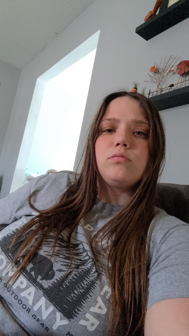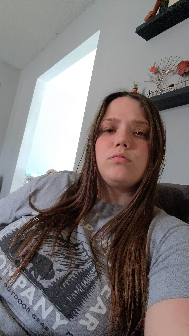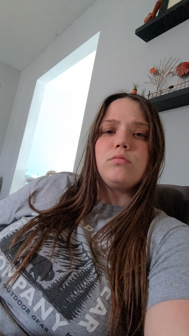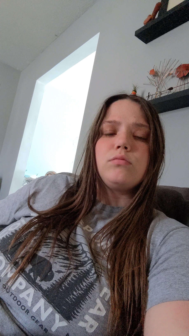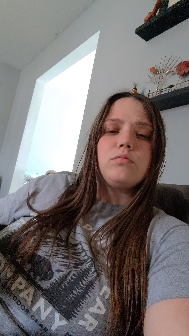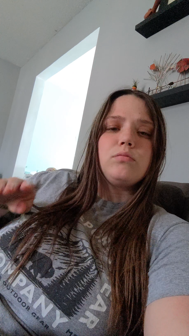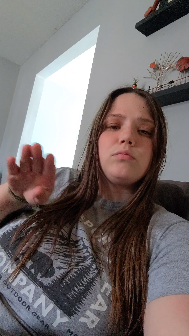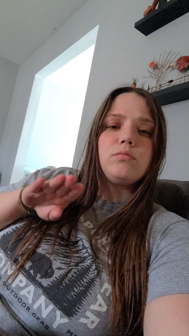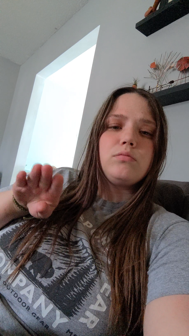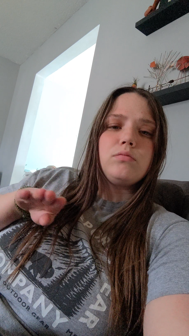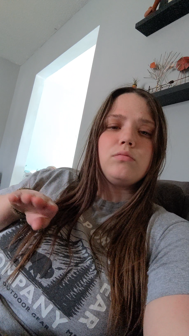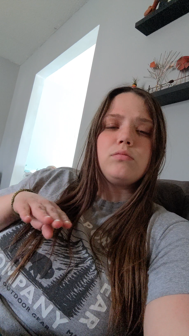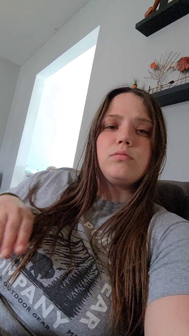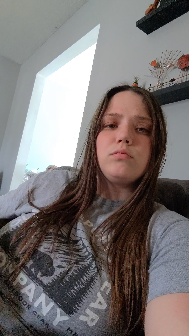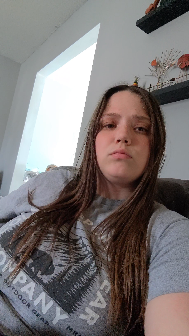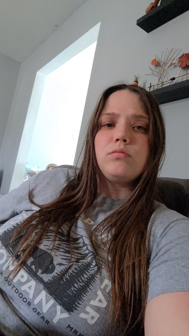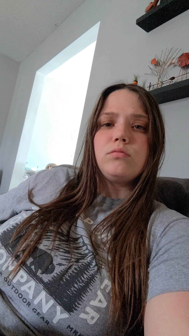boots